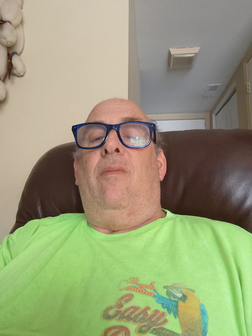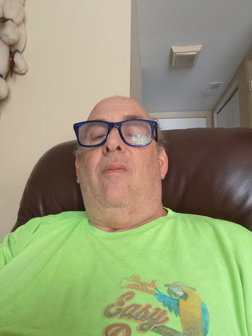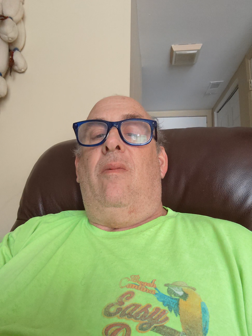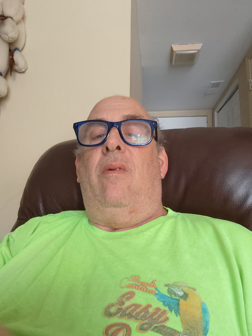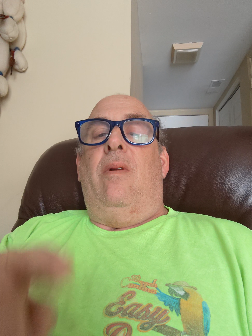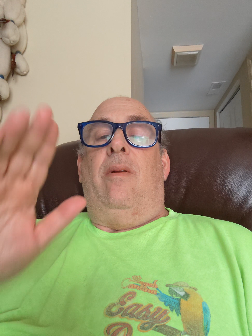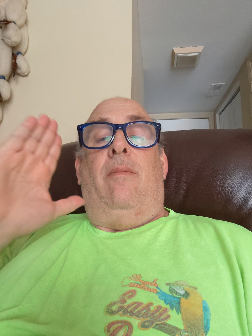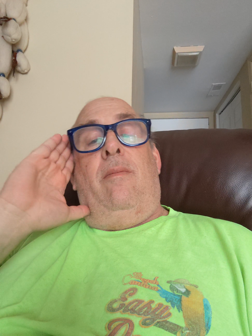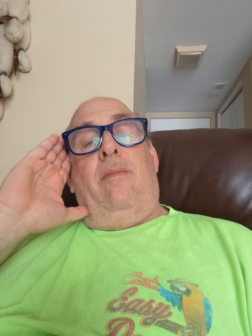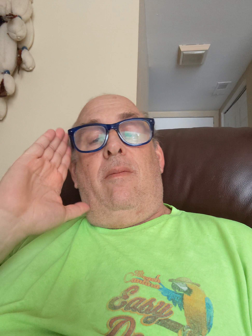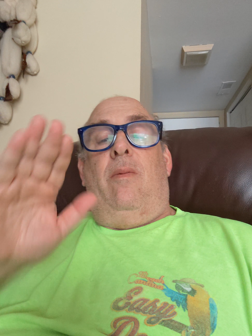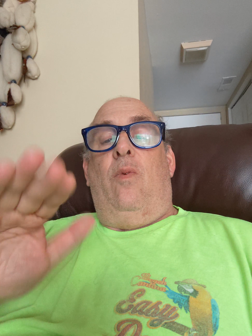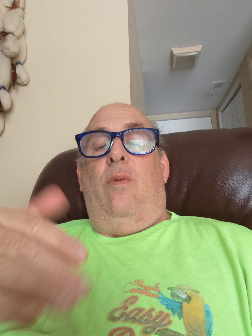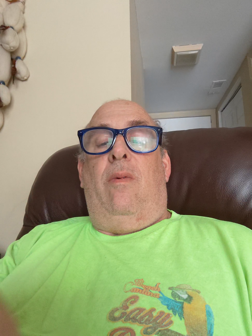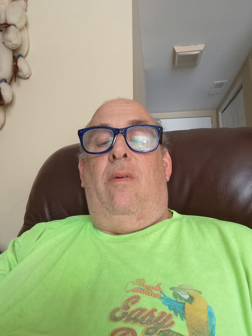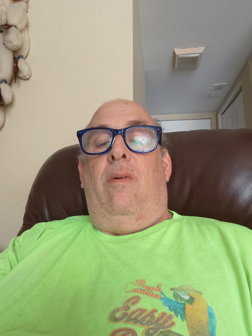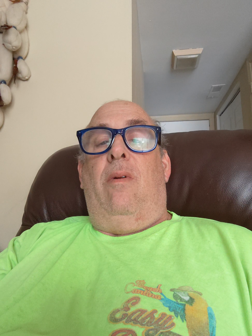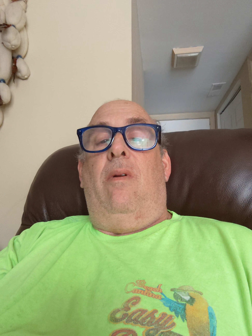bedroom